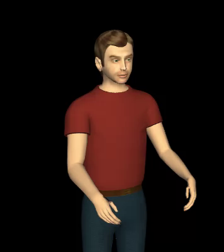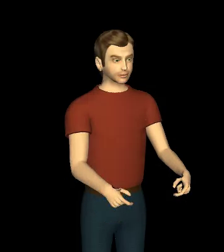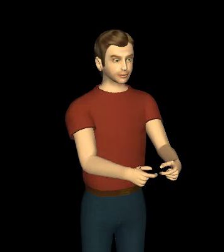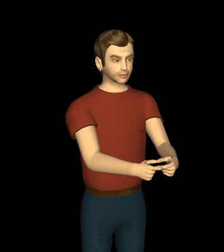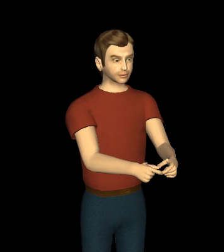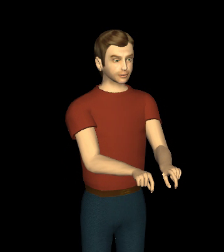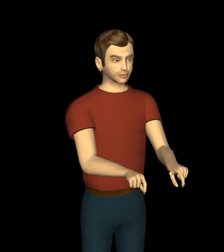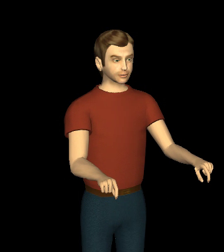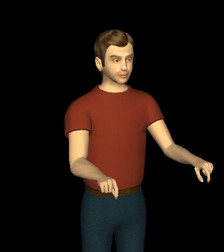يفحص